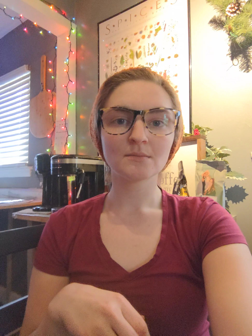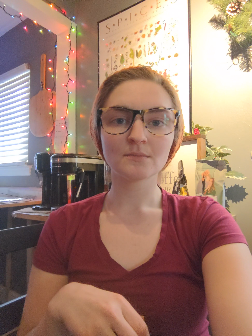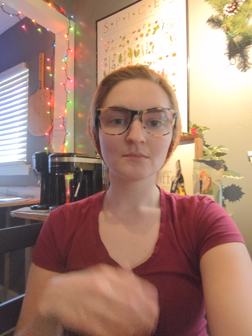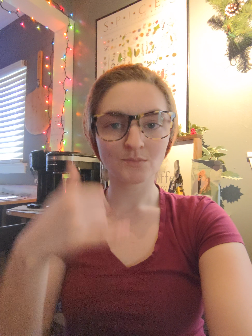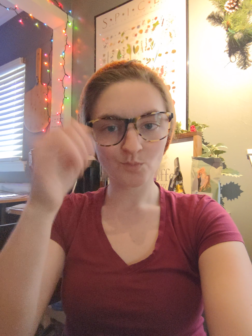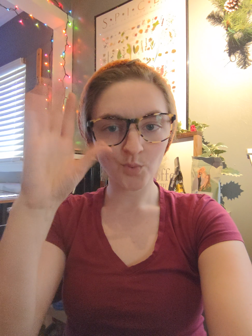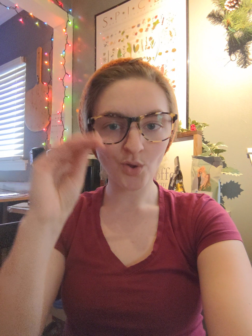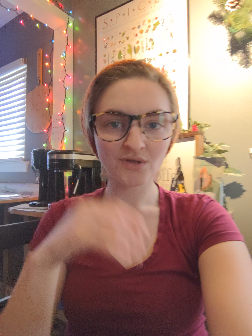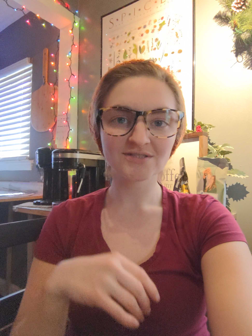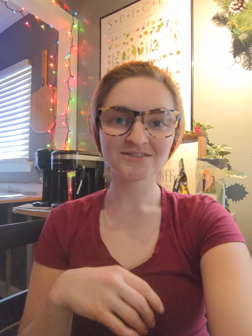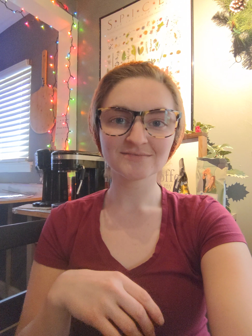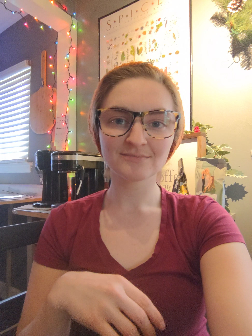cowboy